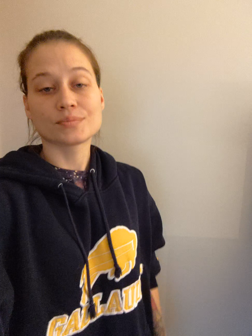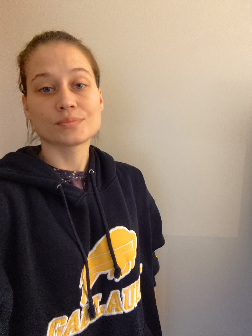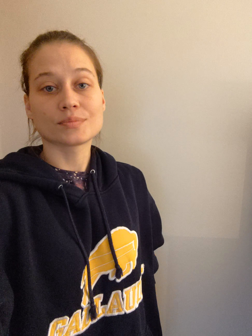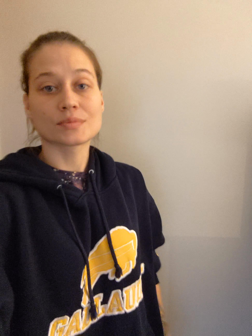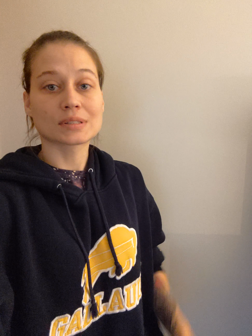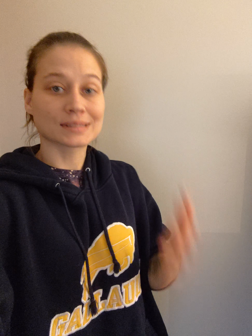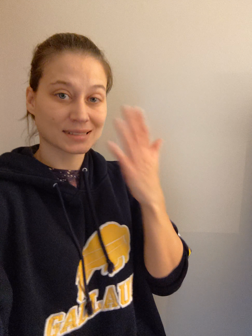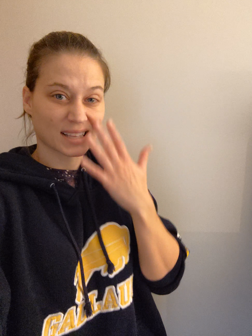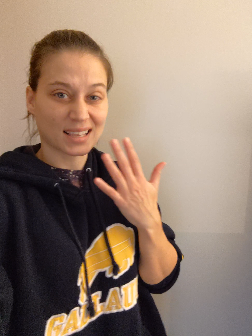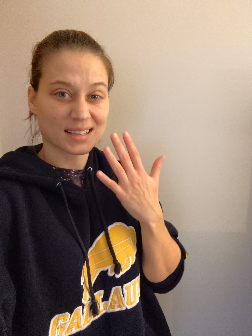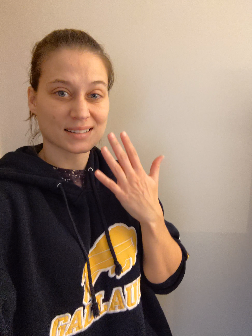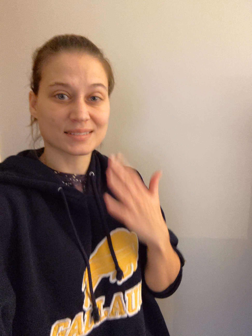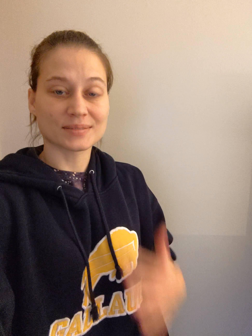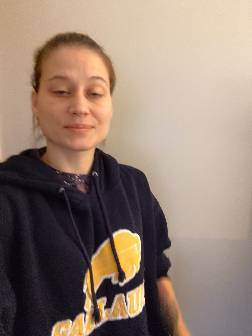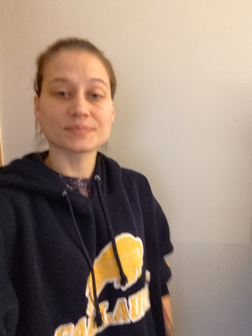sad